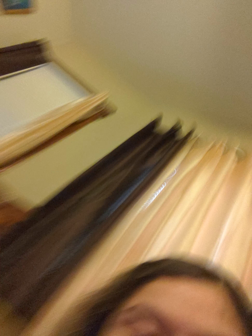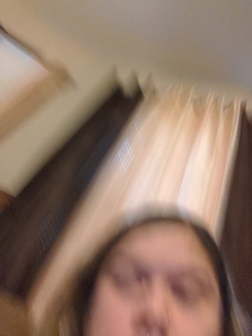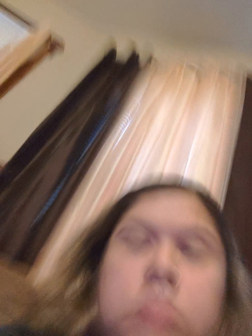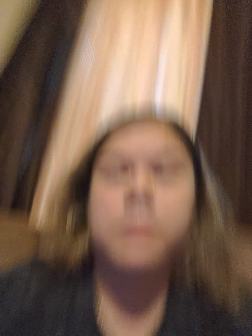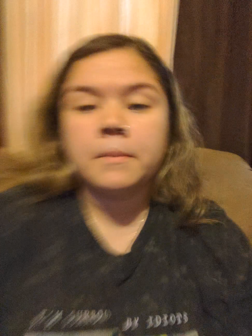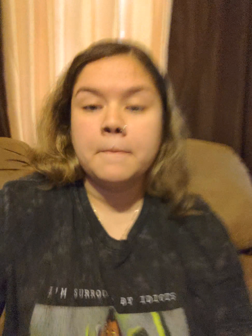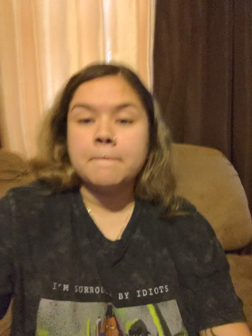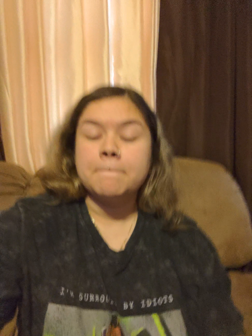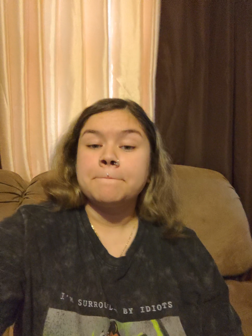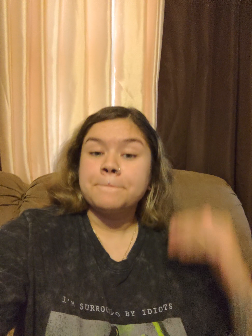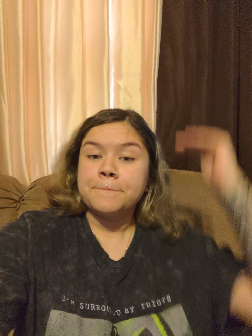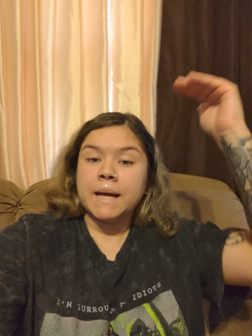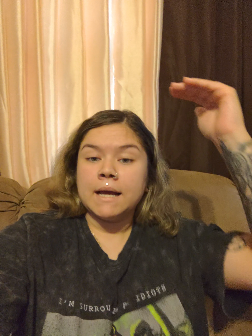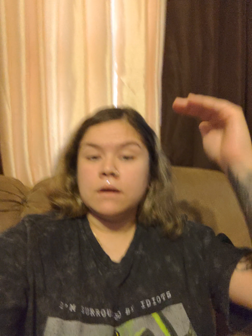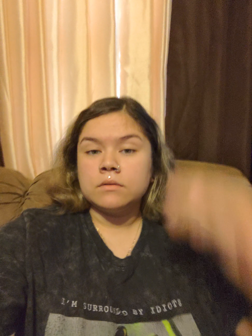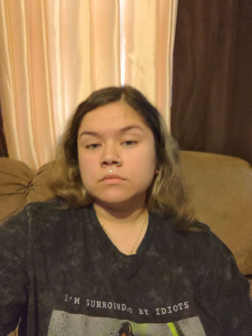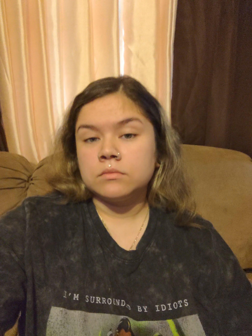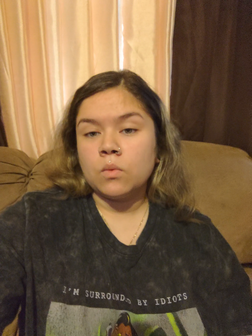big